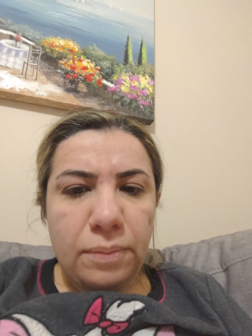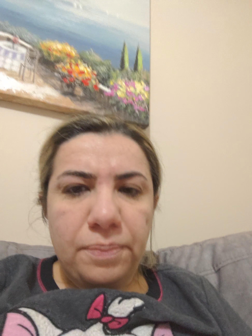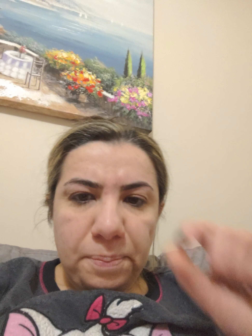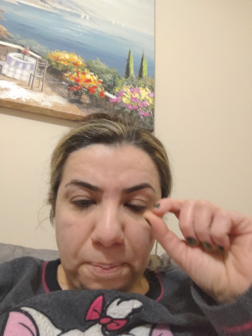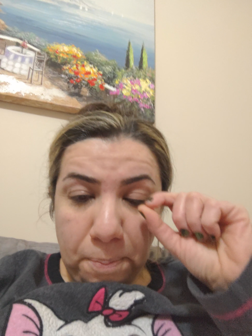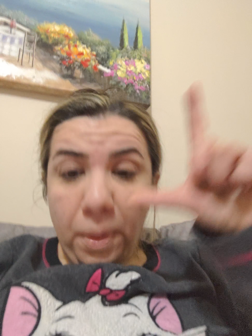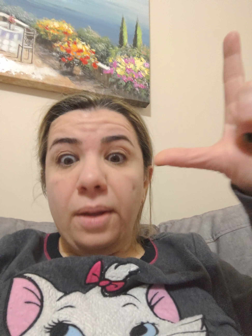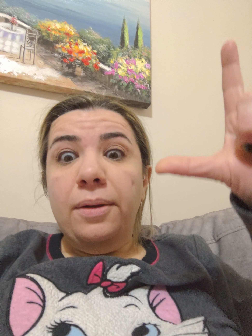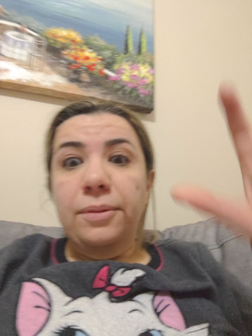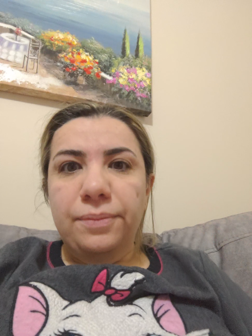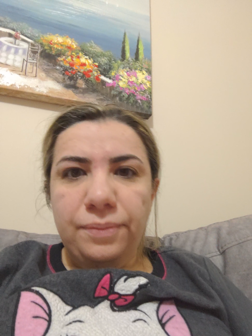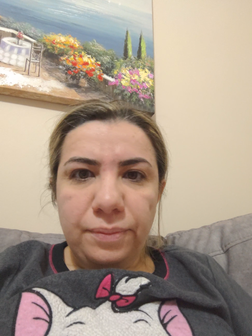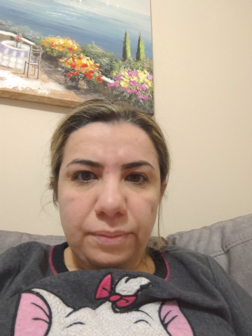awake